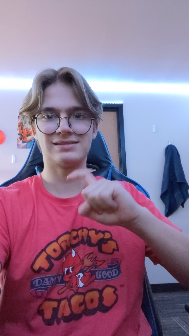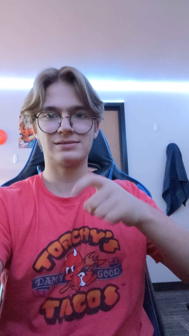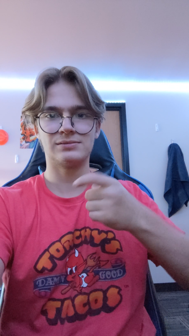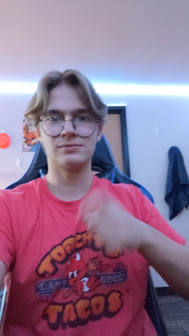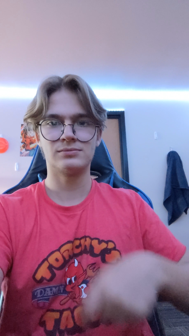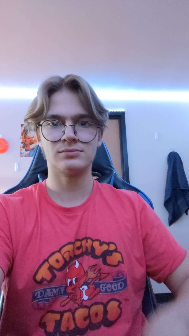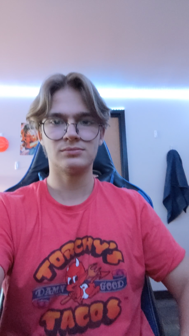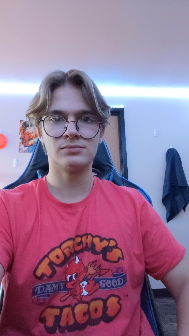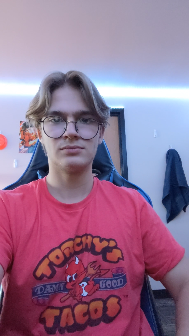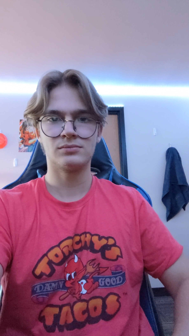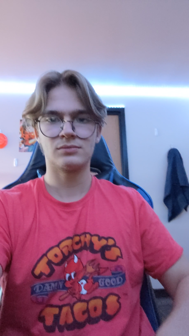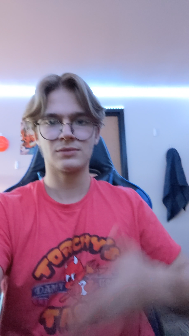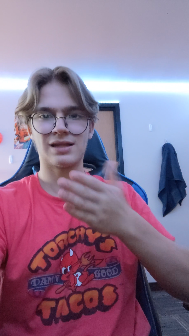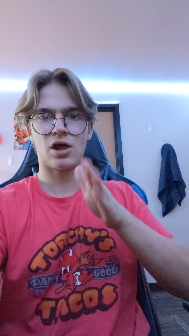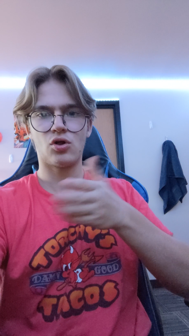share